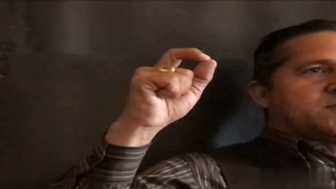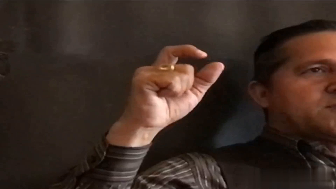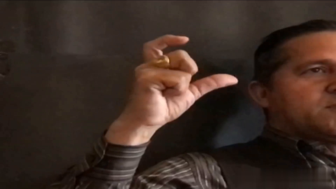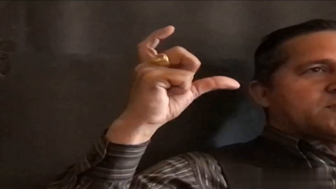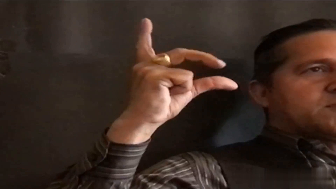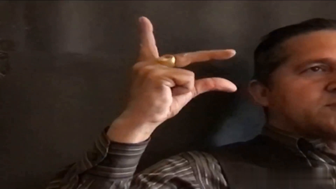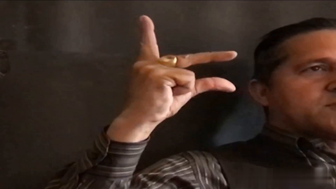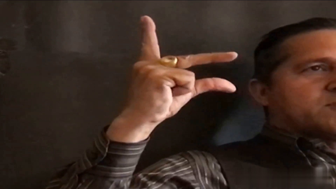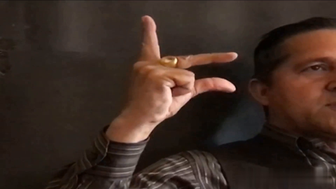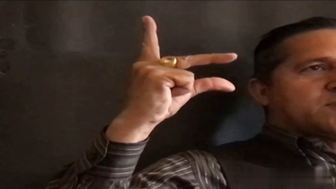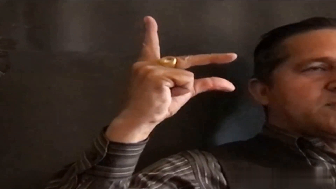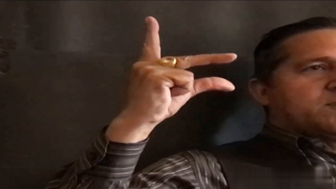त्र